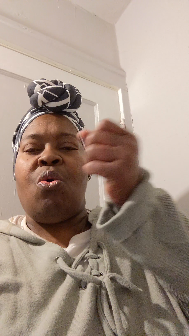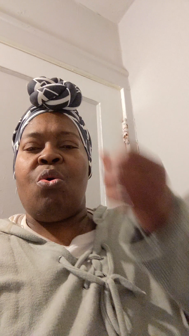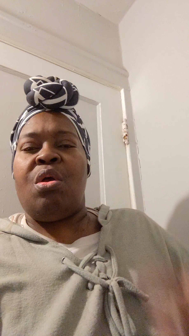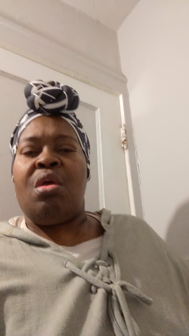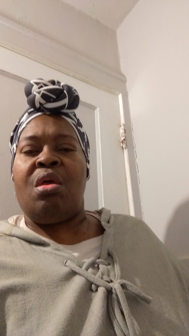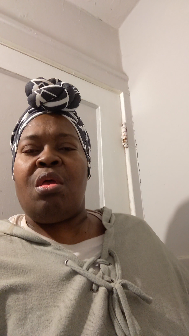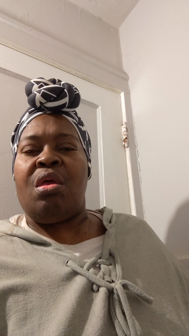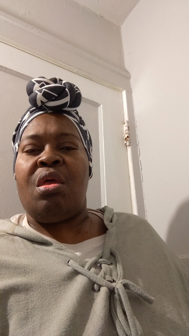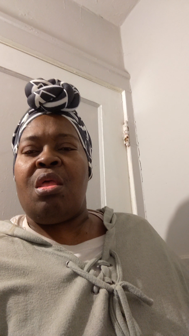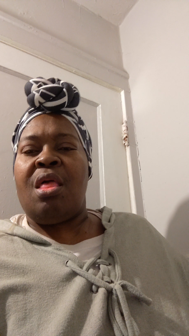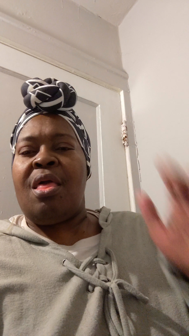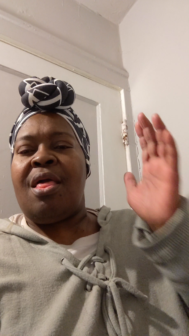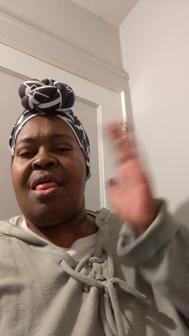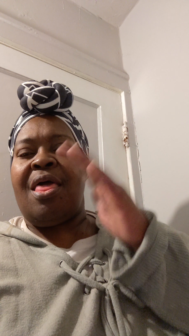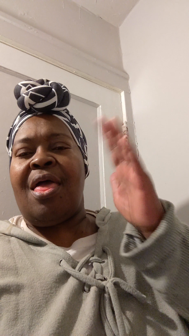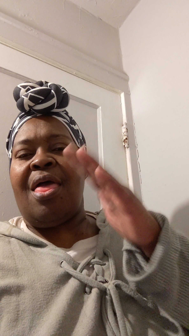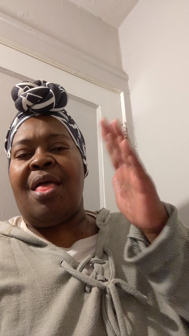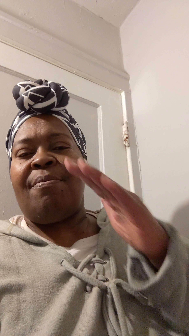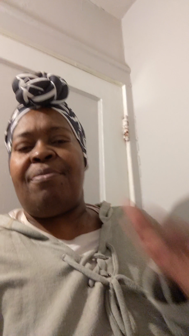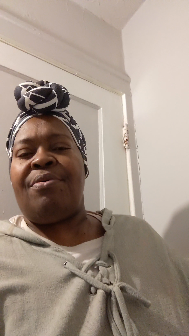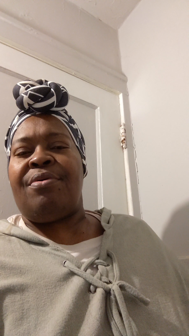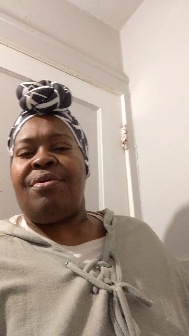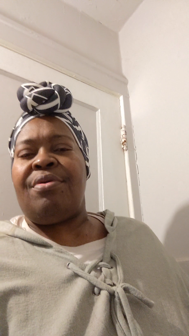clap